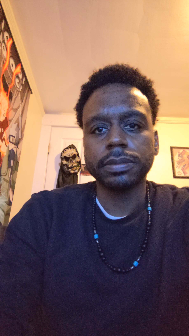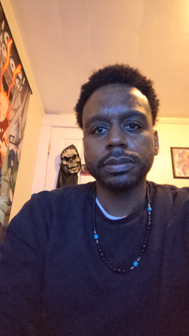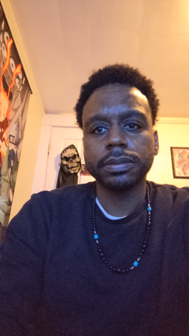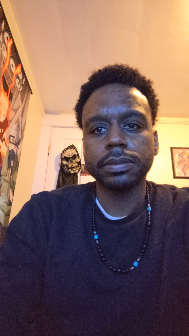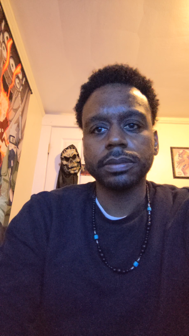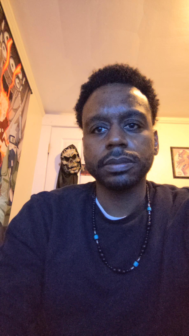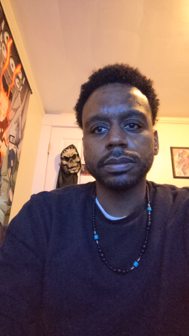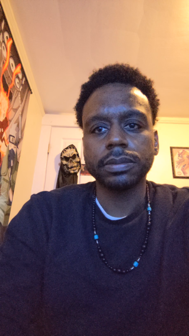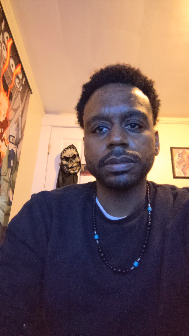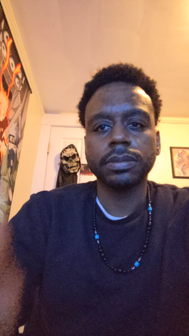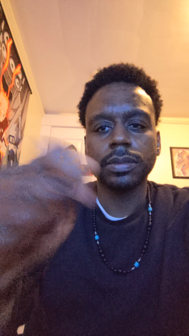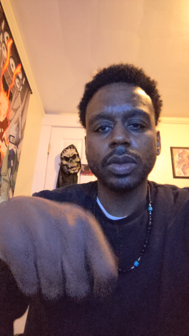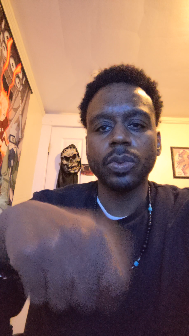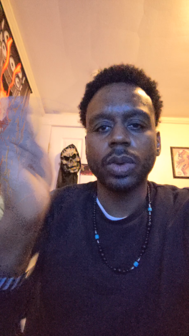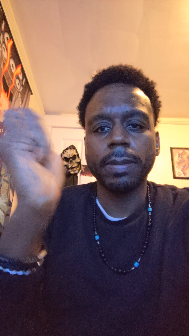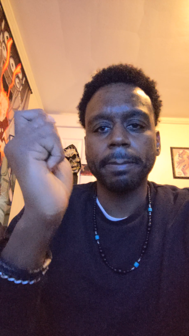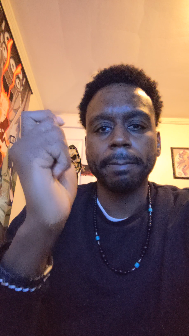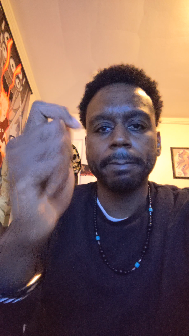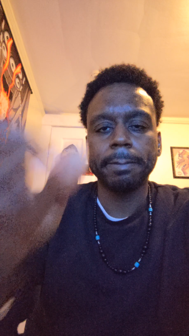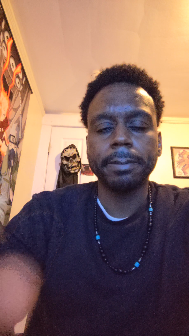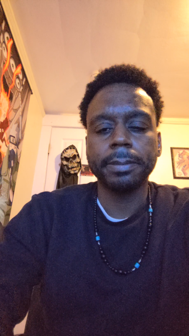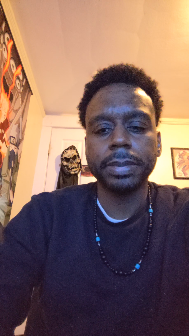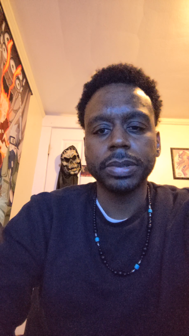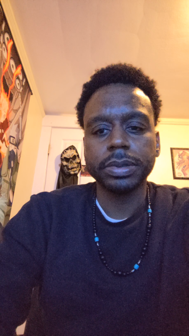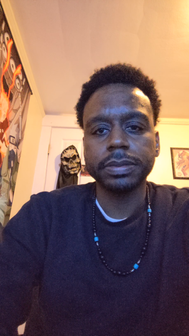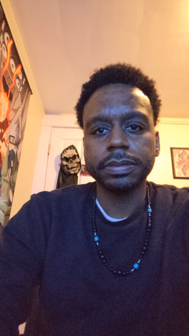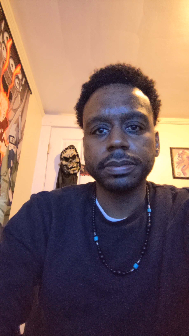rip